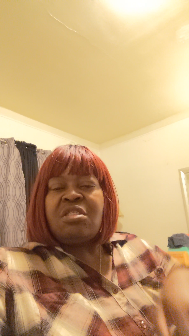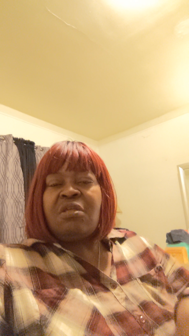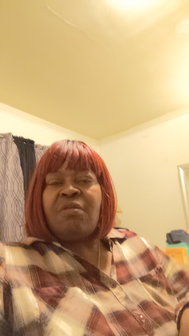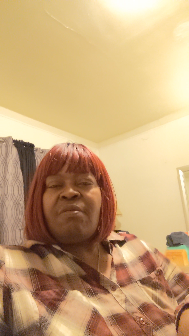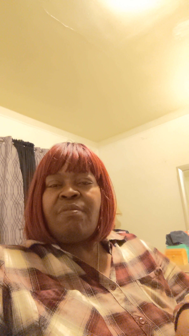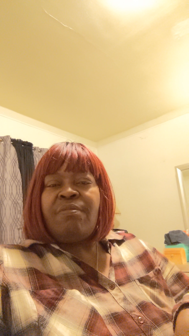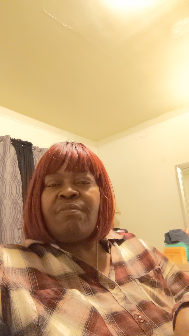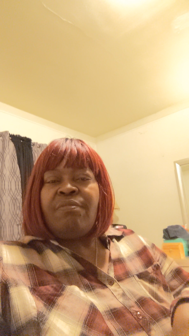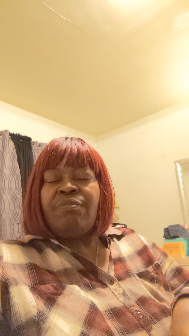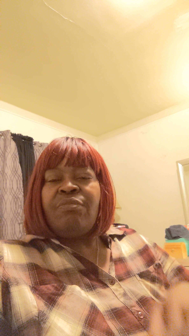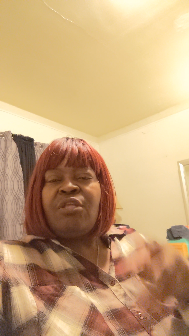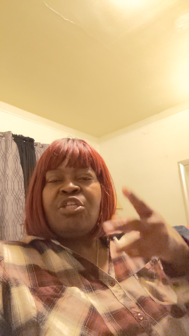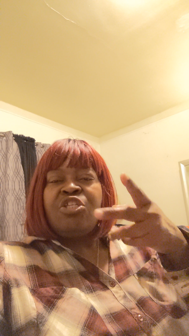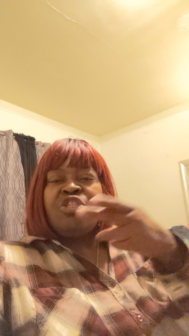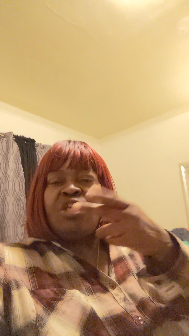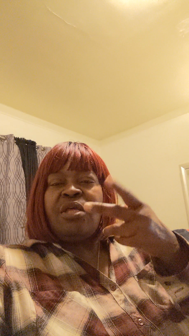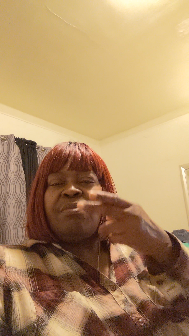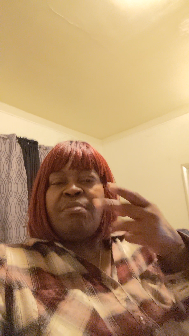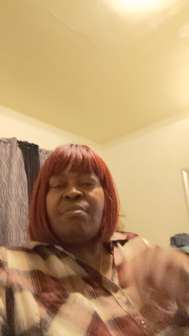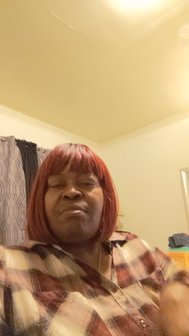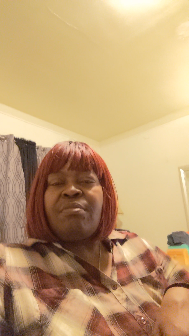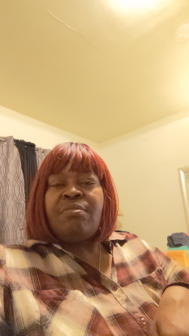sheep